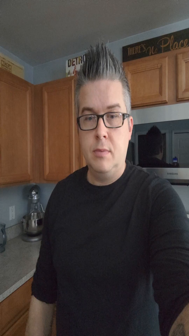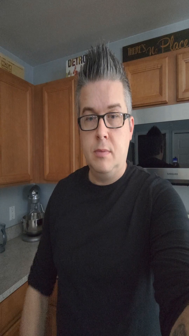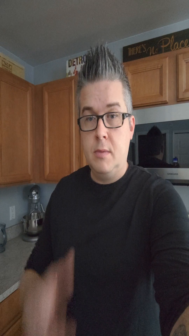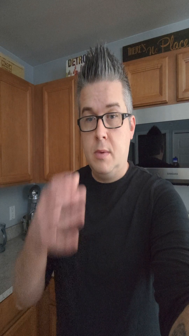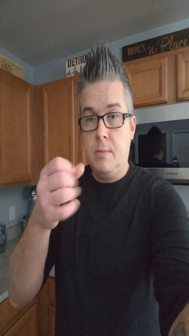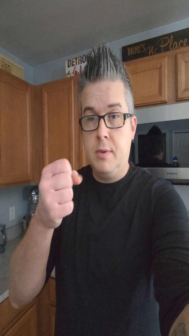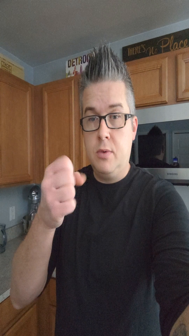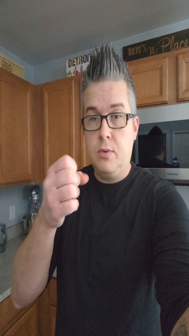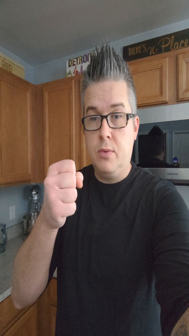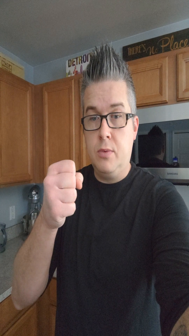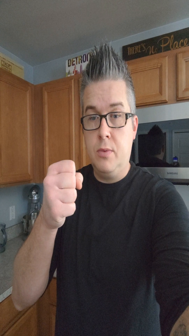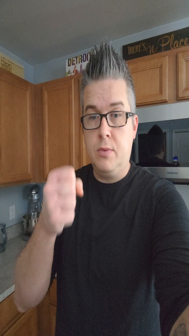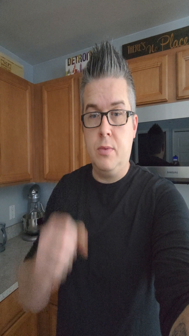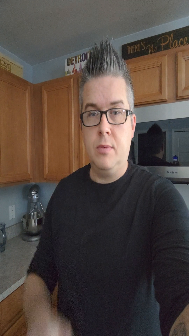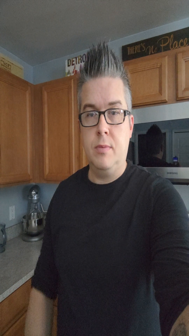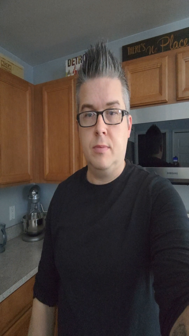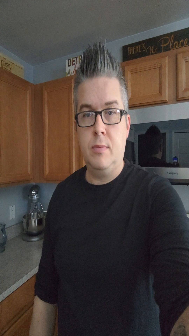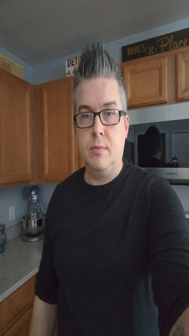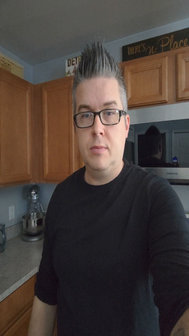milk